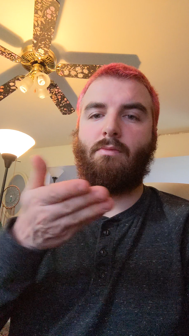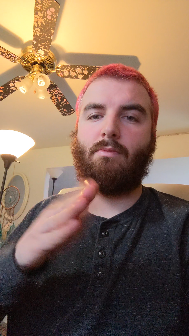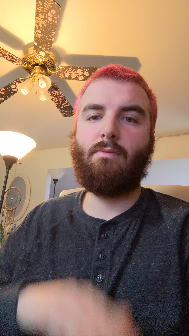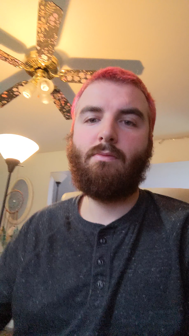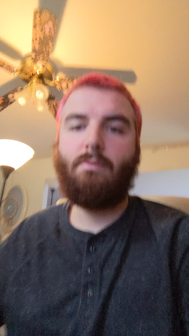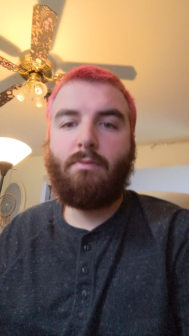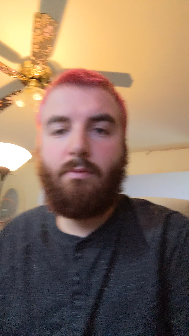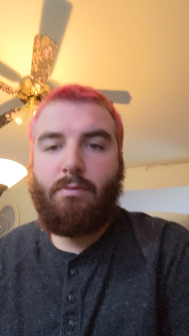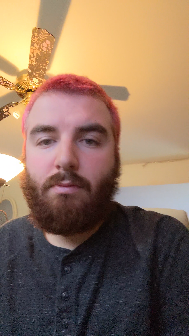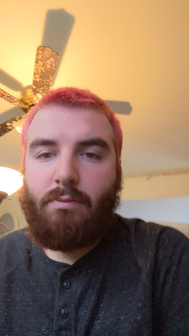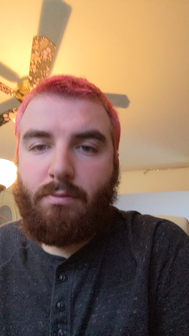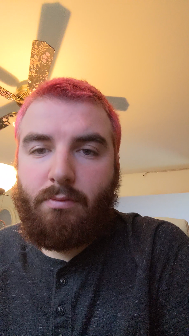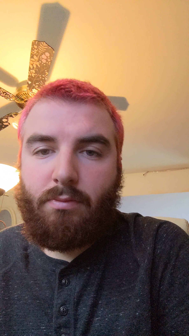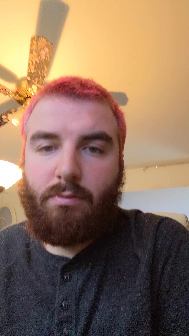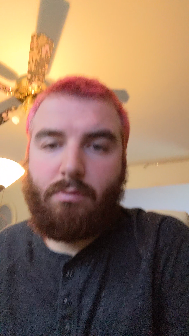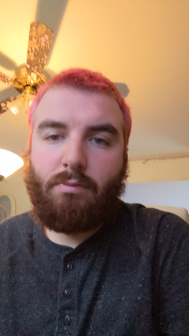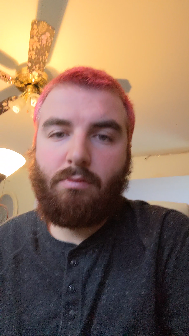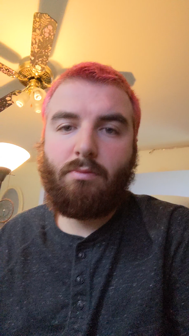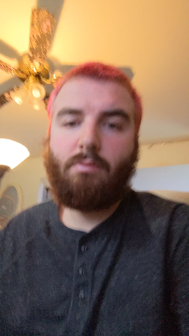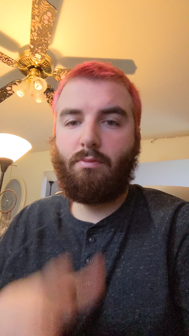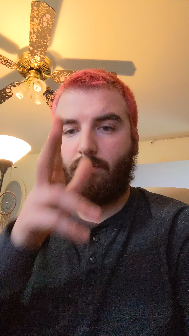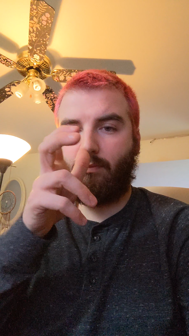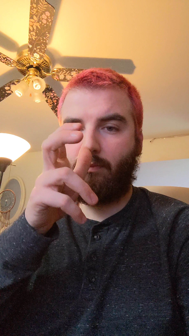ant